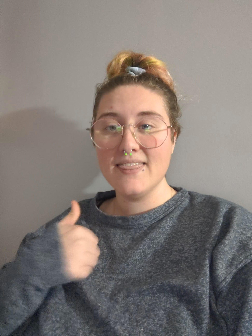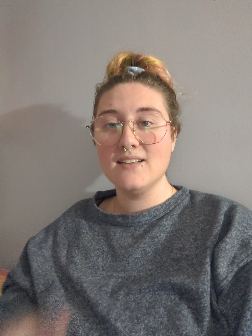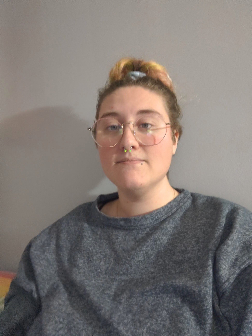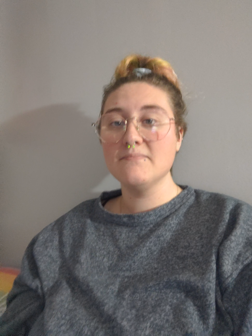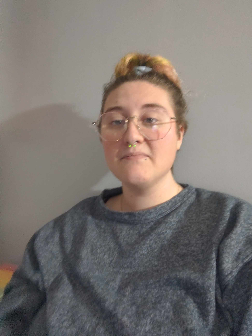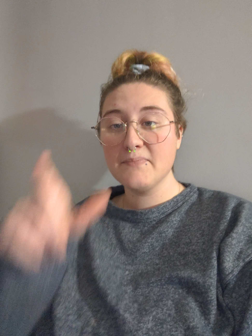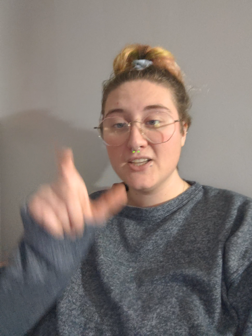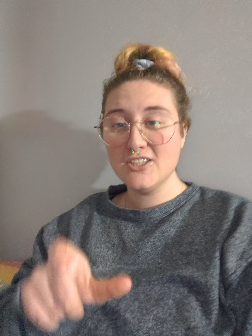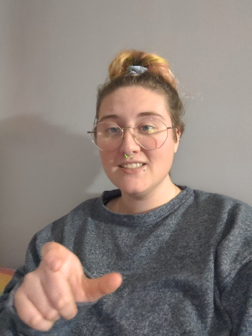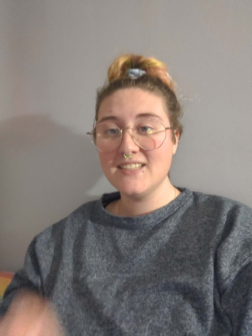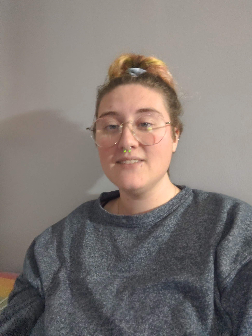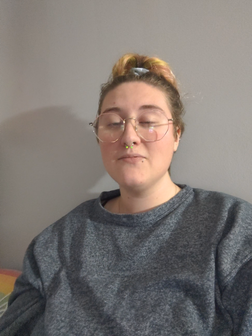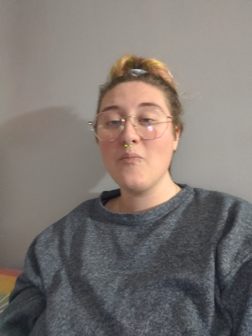person